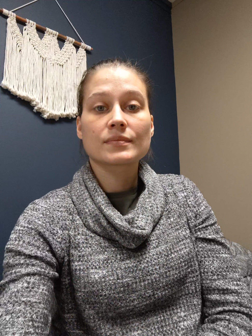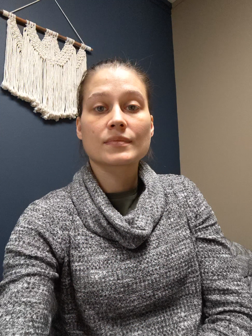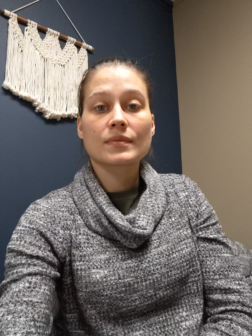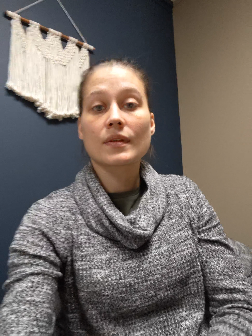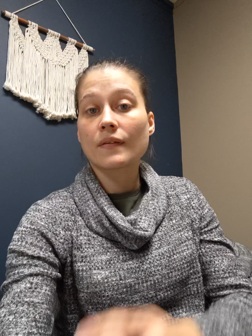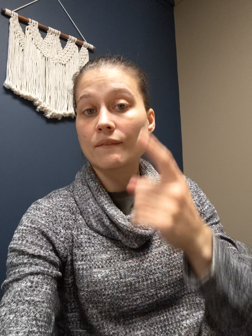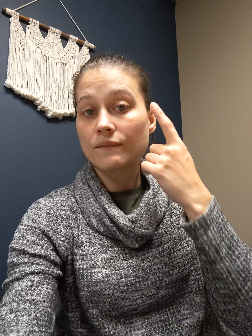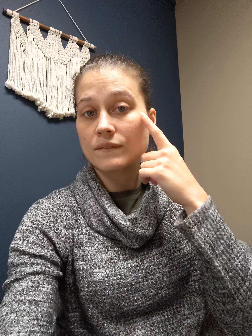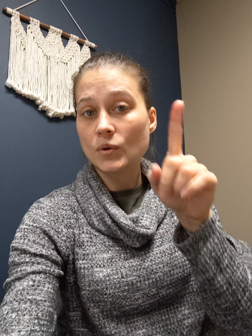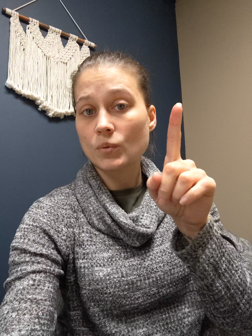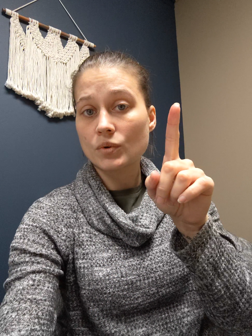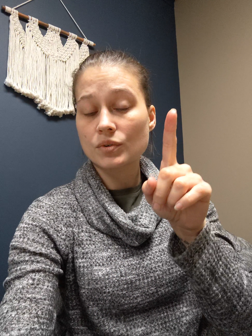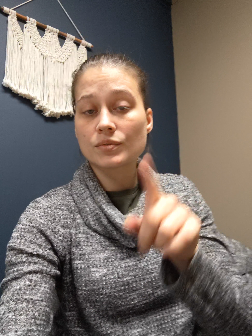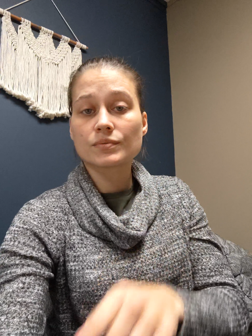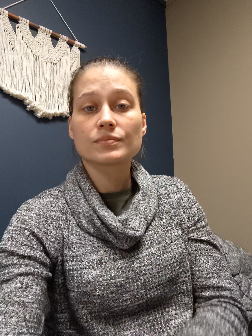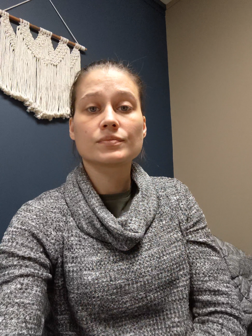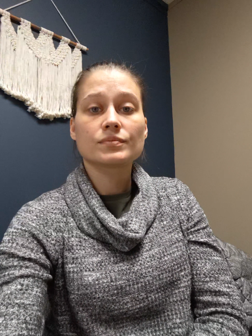for